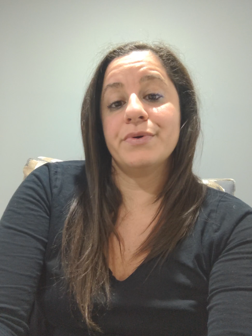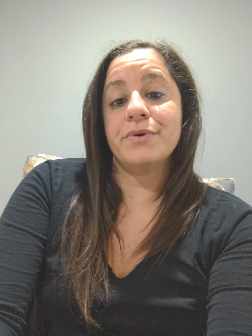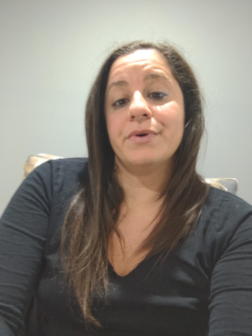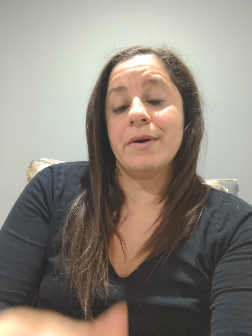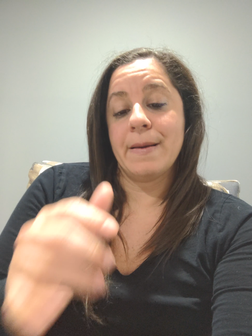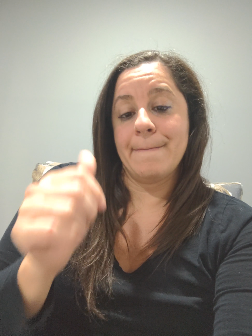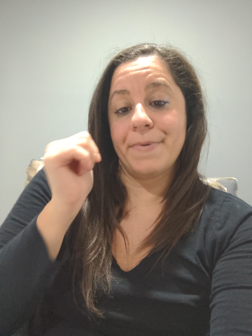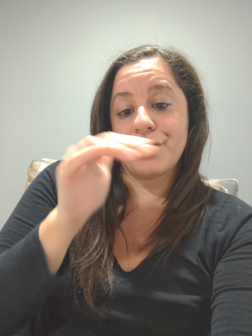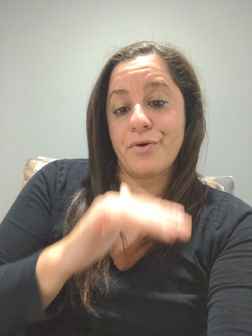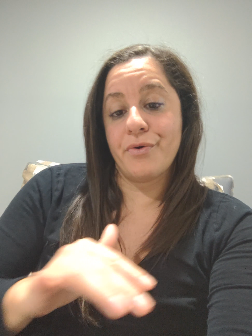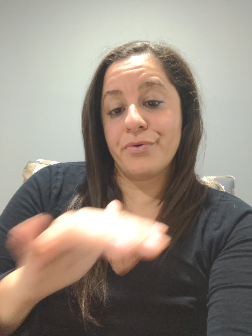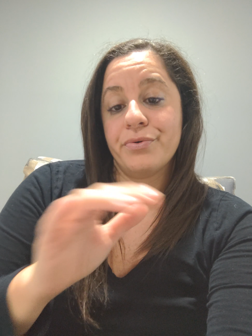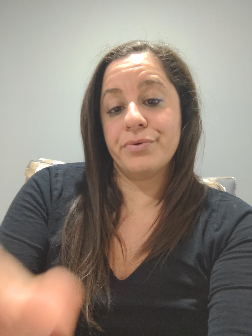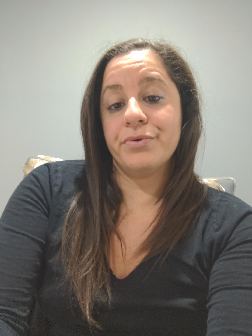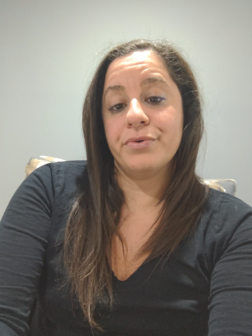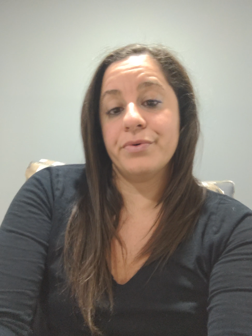backyard